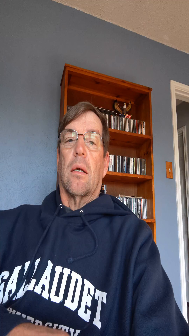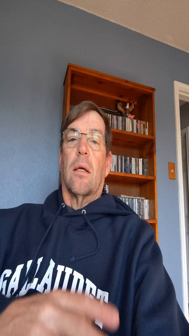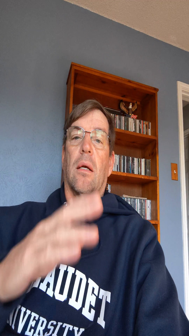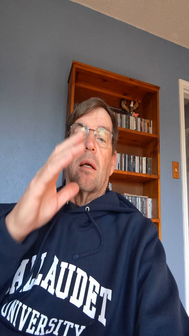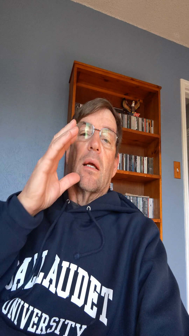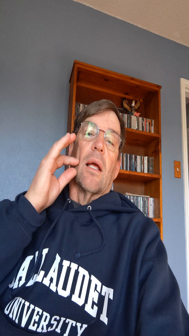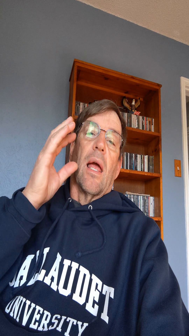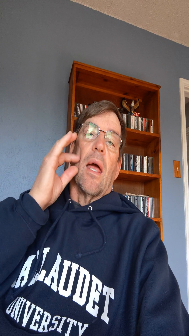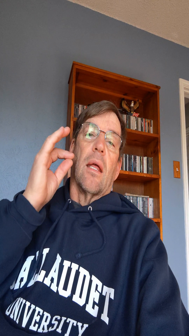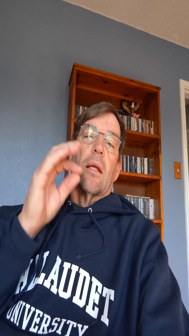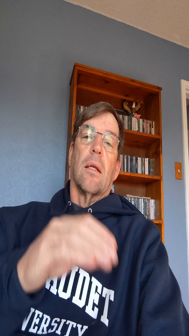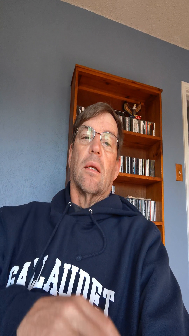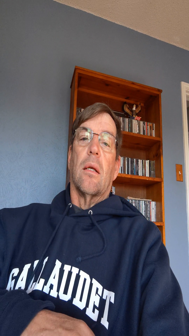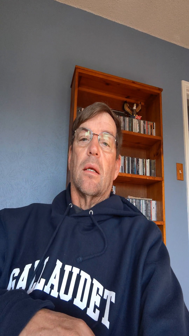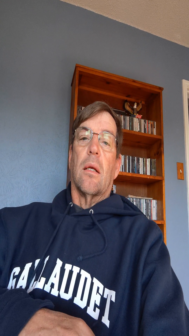cat